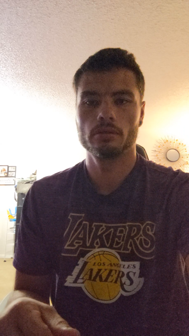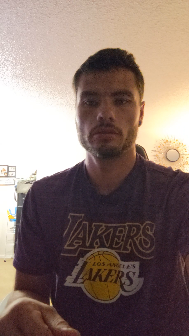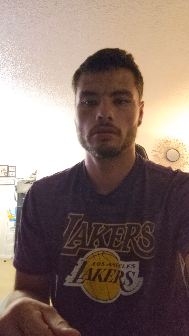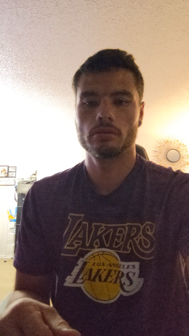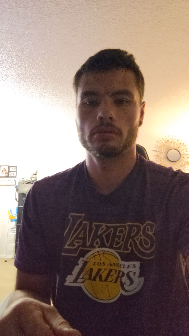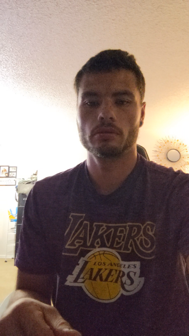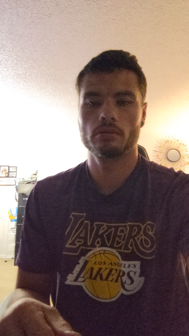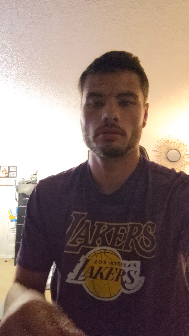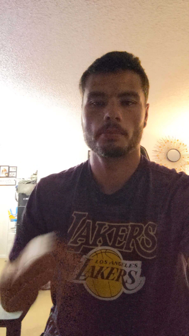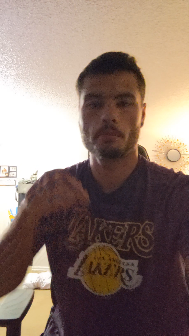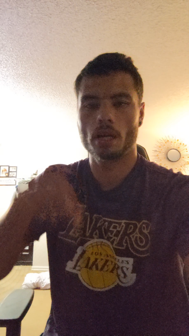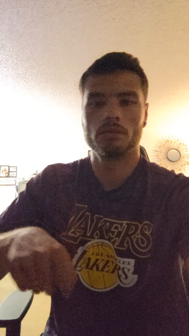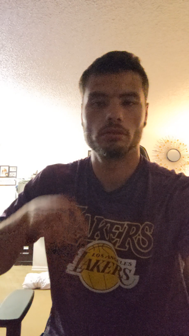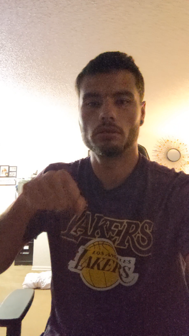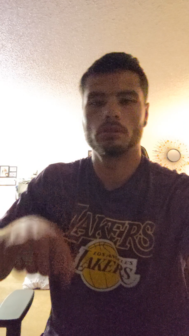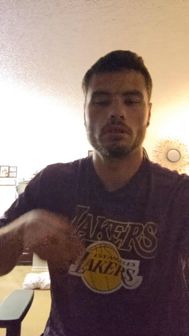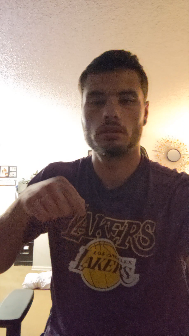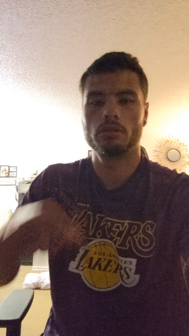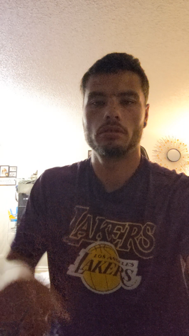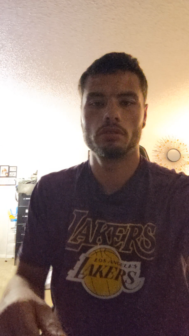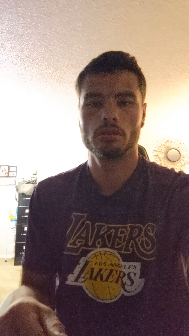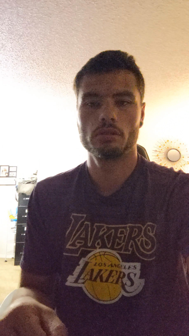bicycle